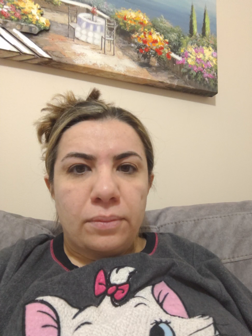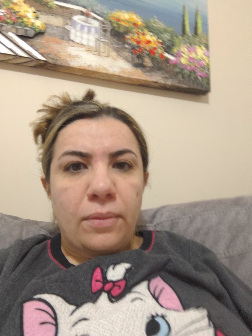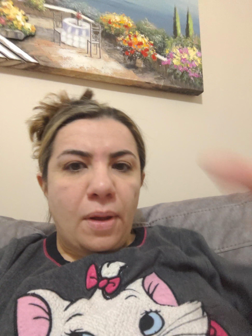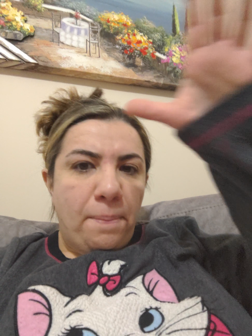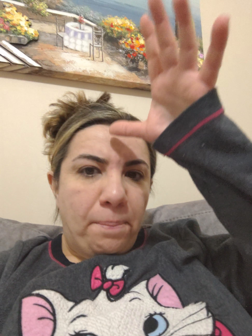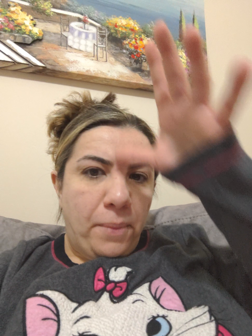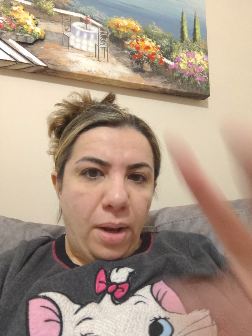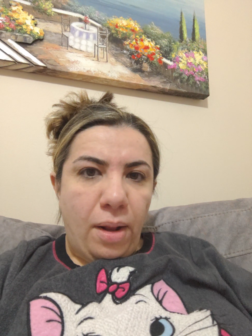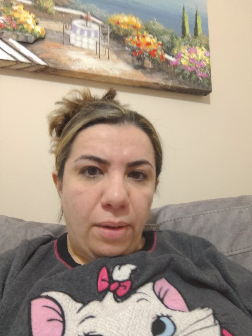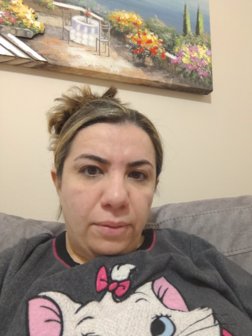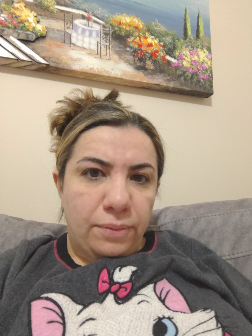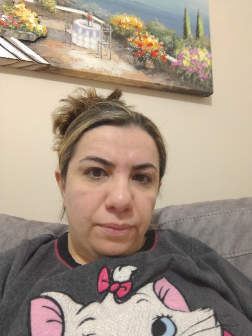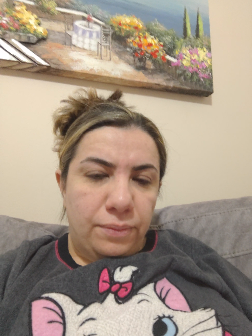man